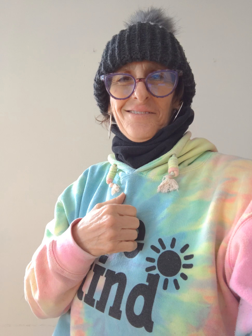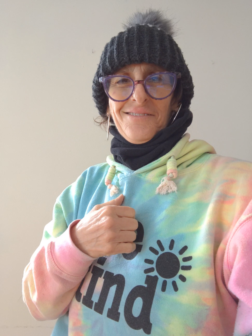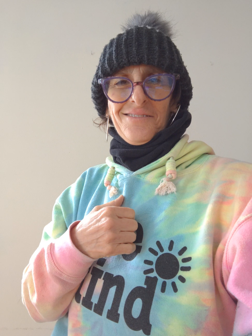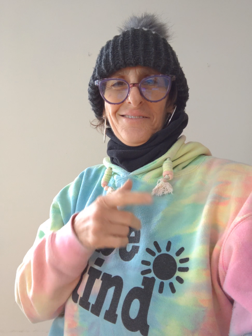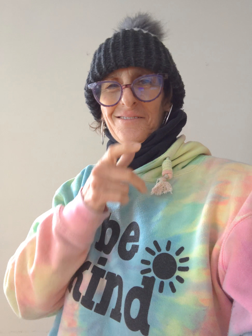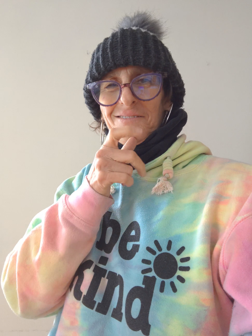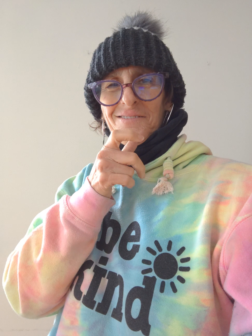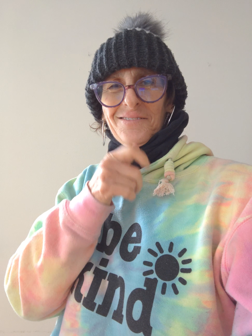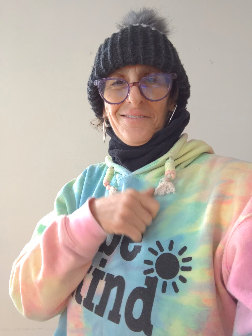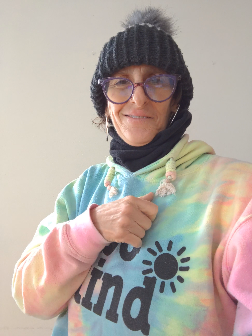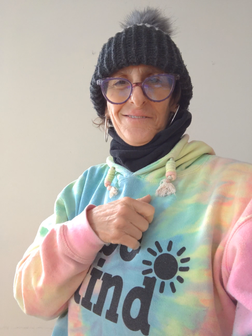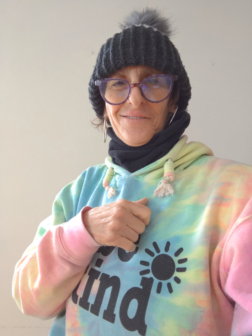who